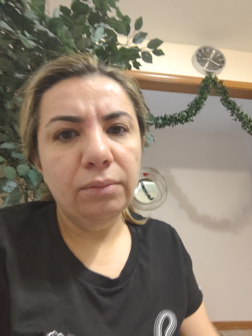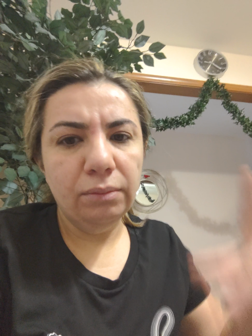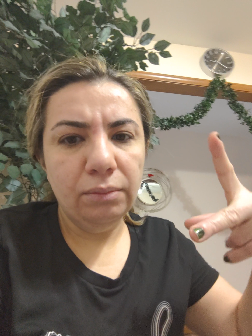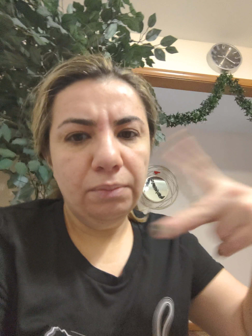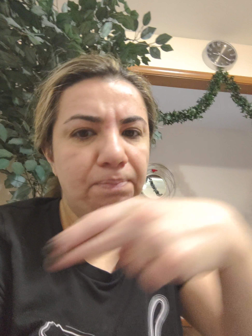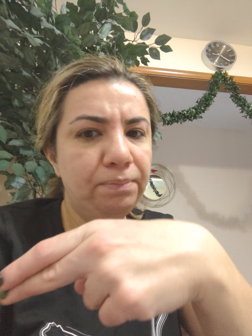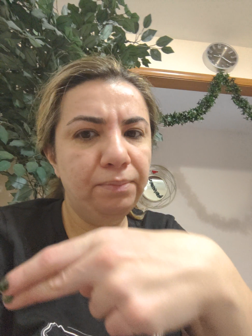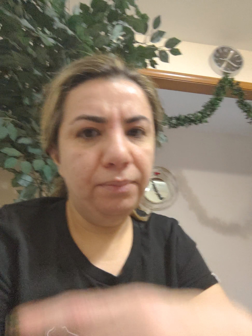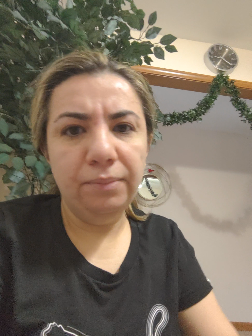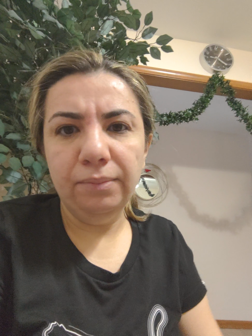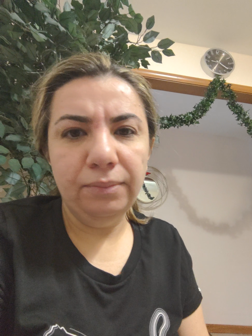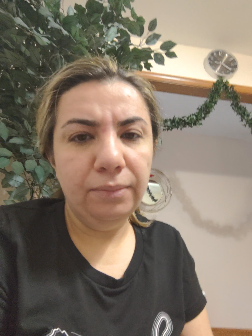cut